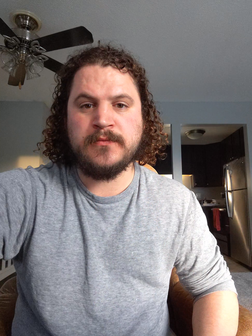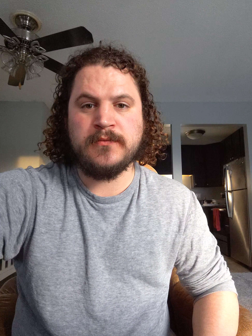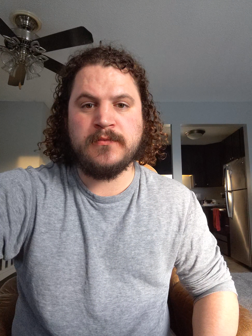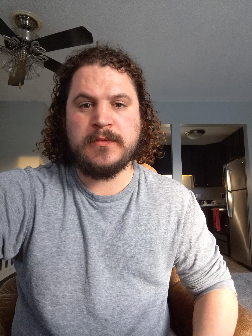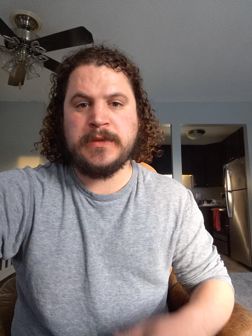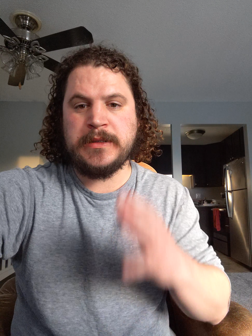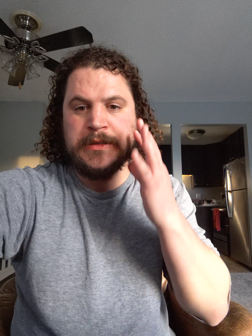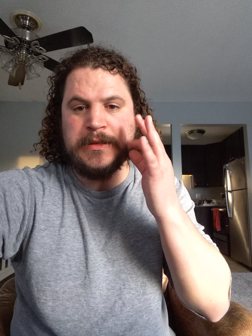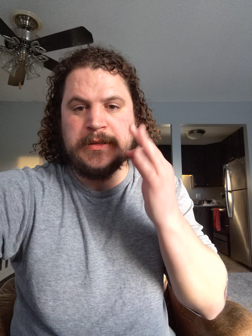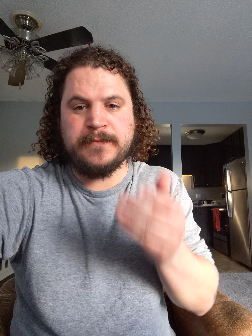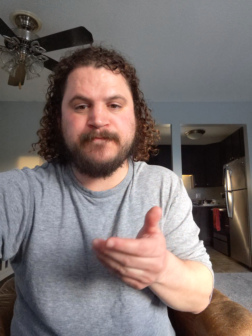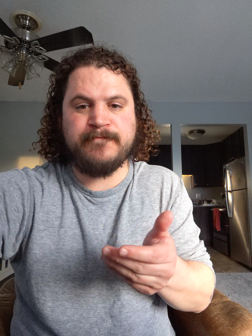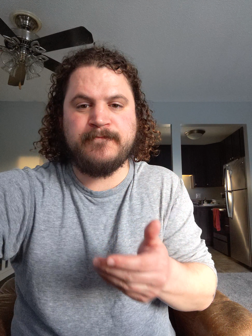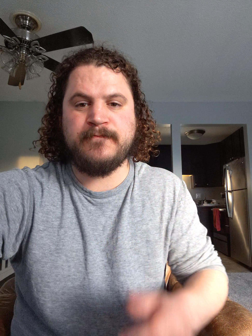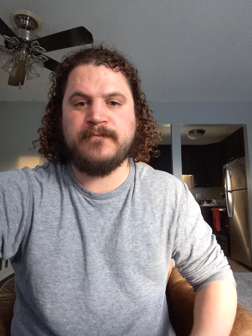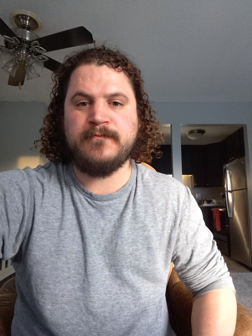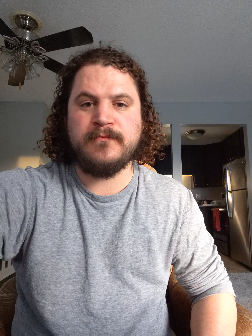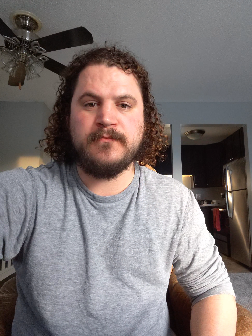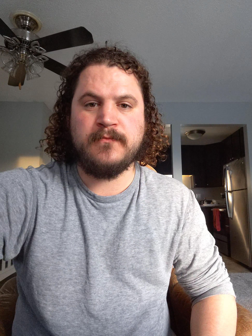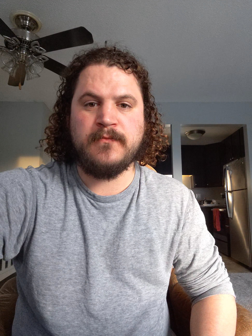kitty